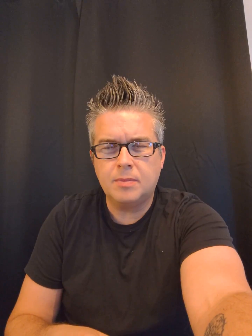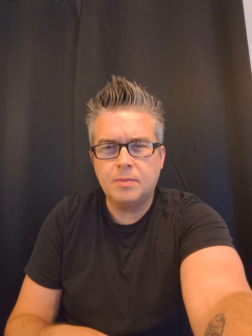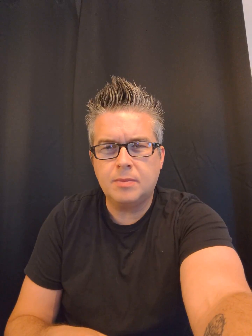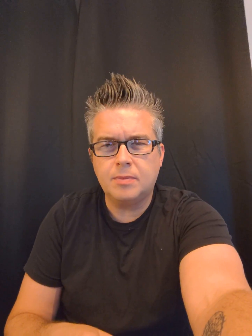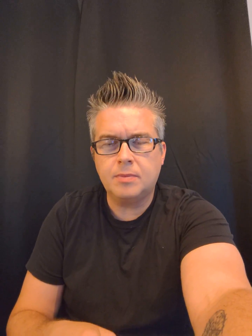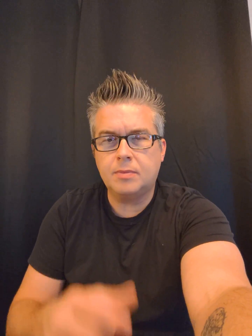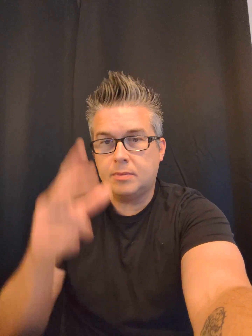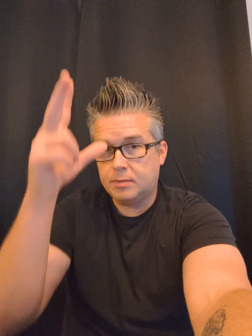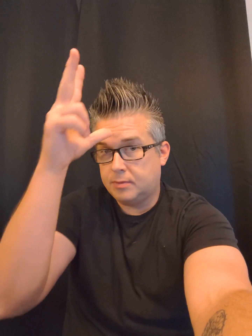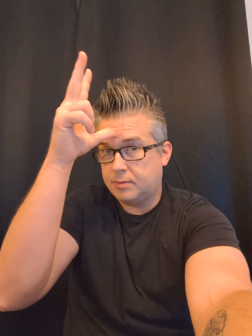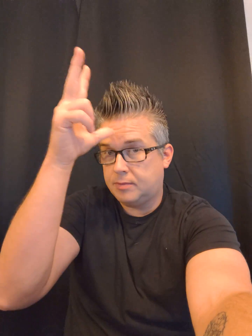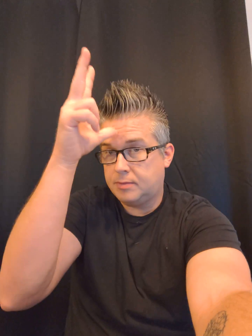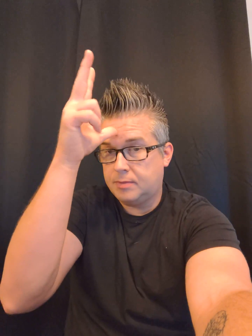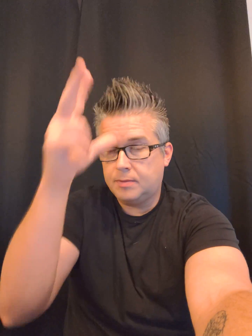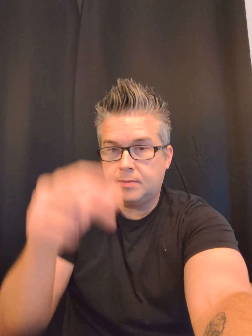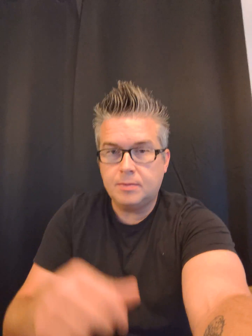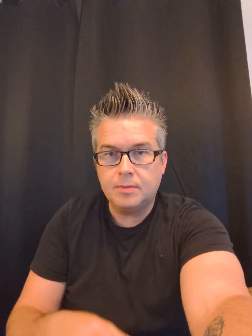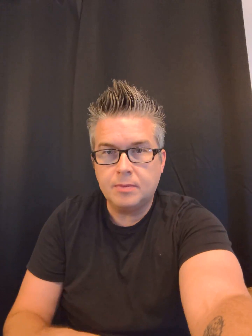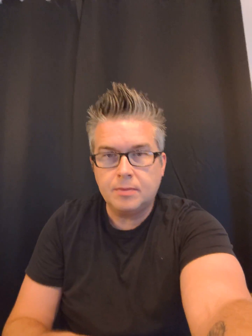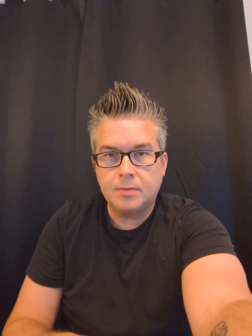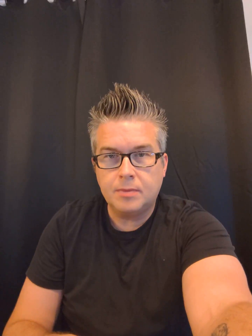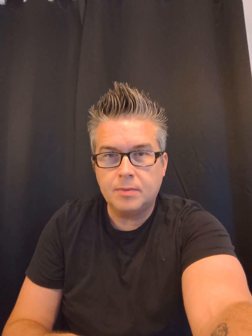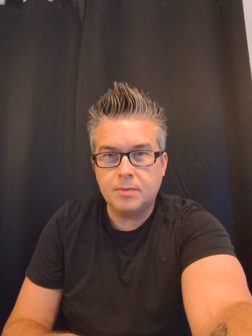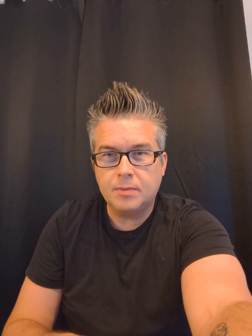rooster